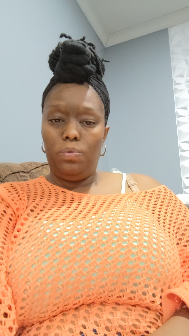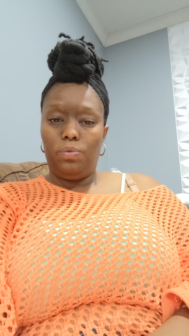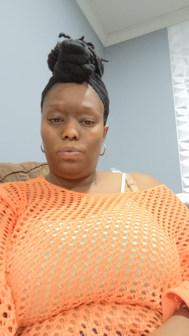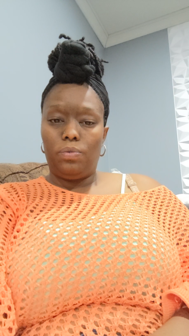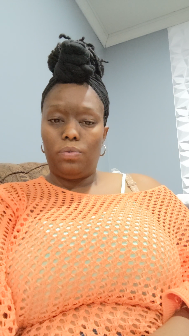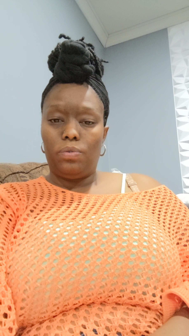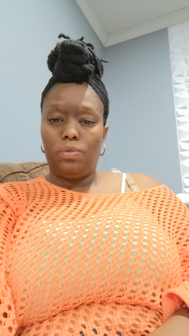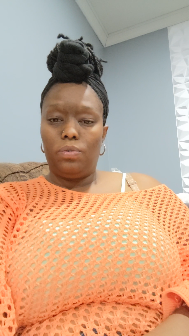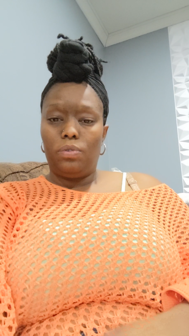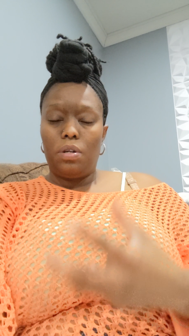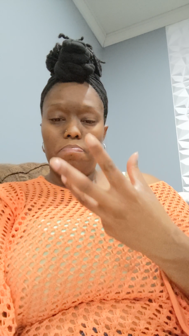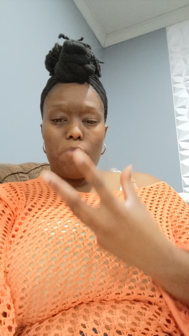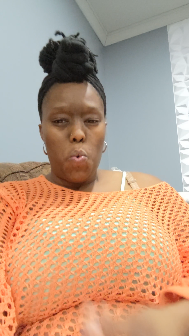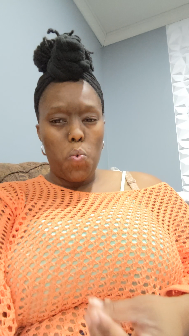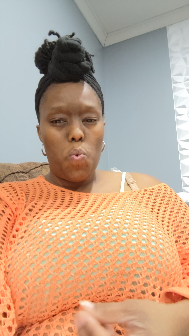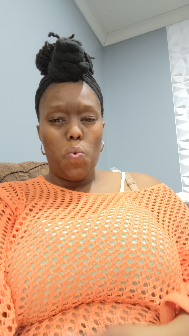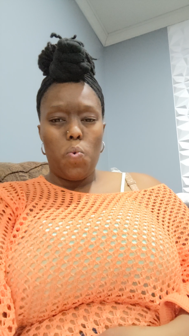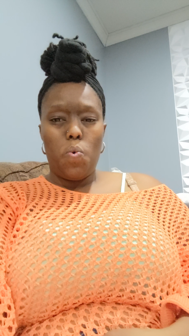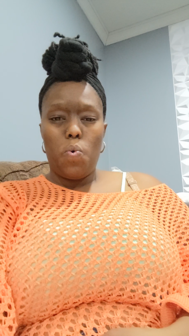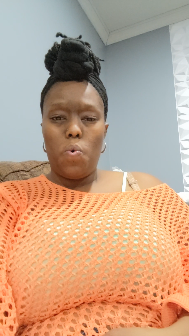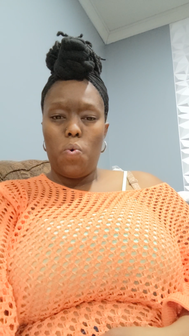poor